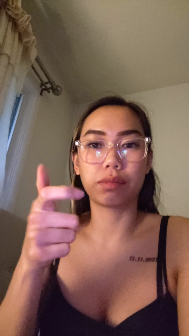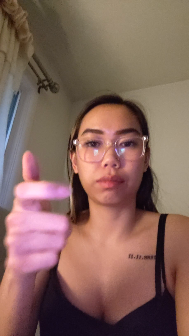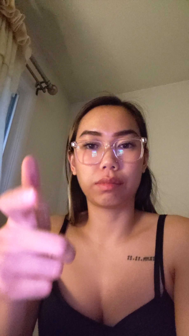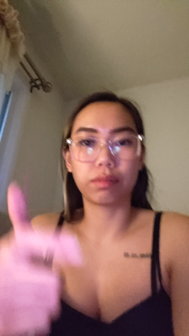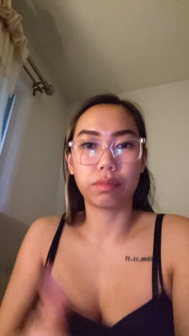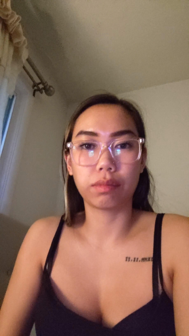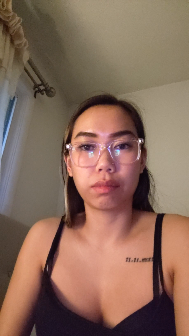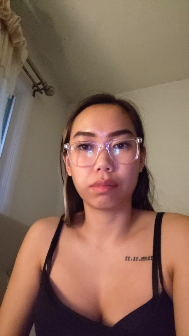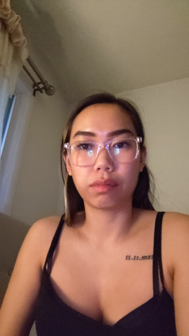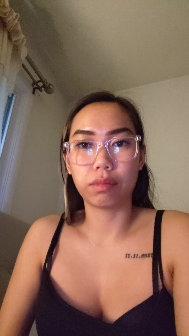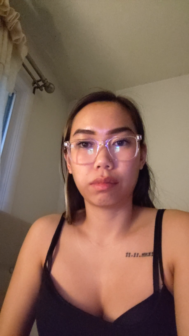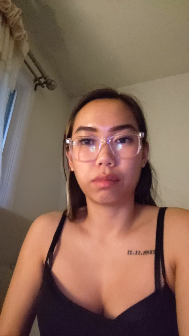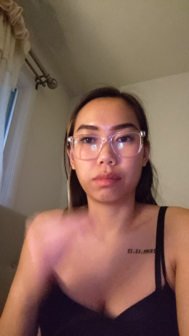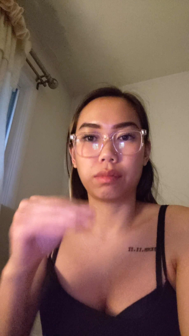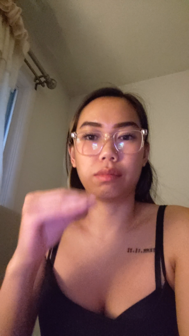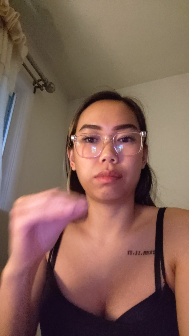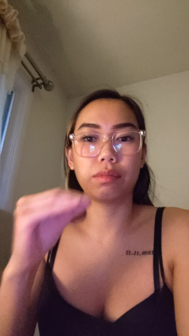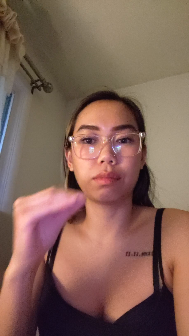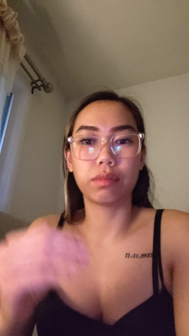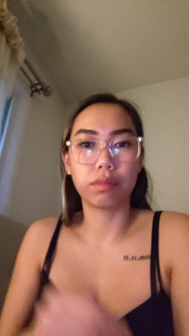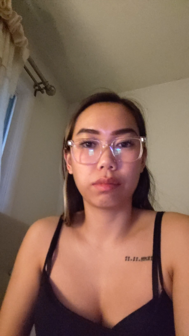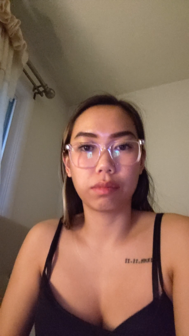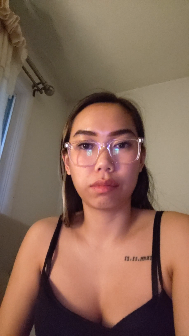fix